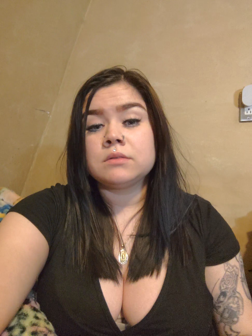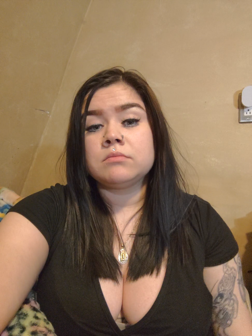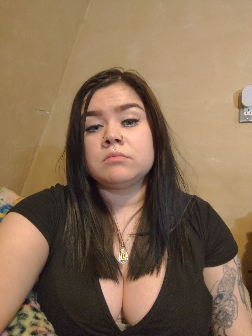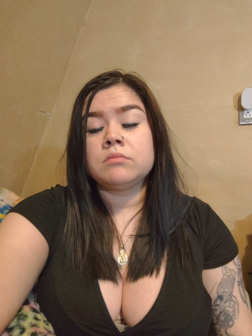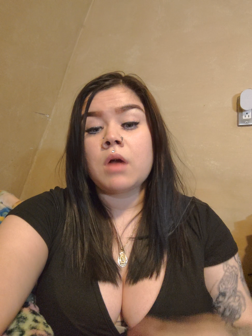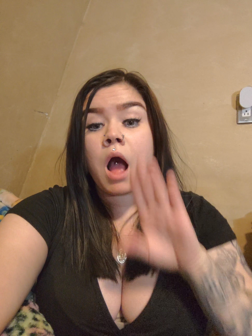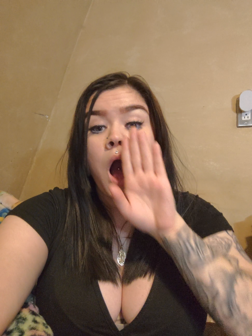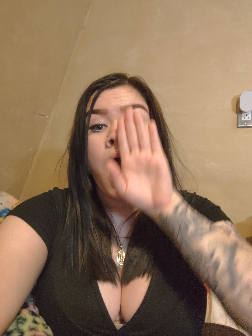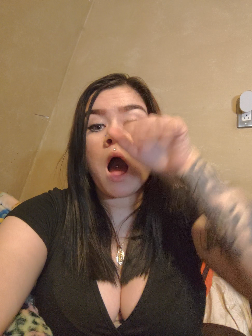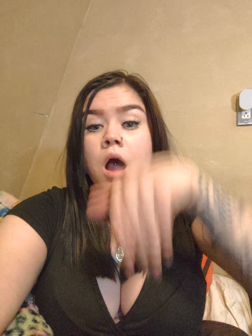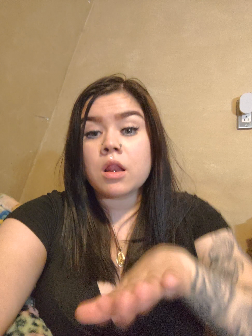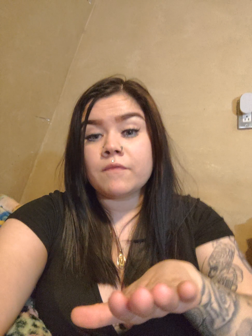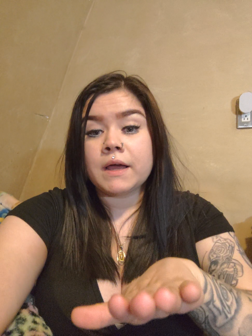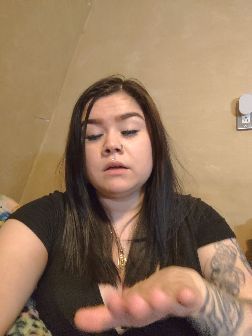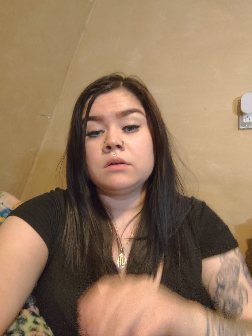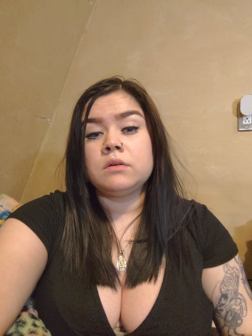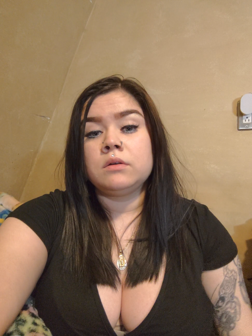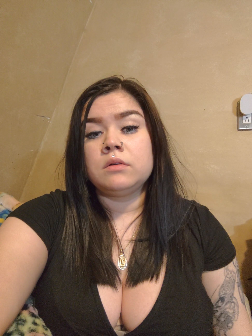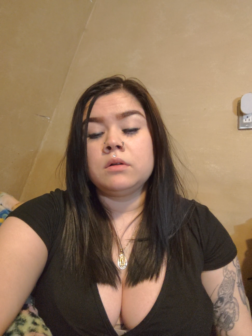elephant